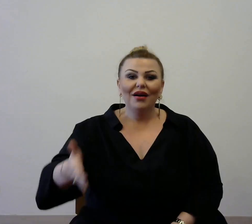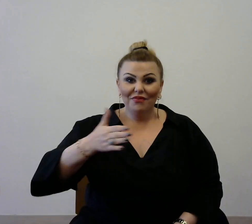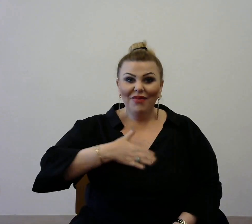mən